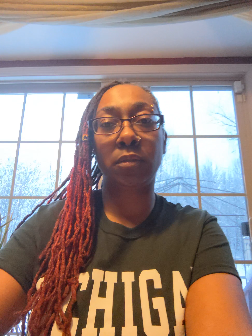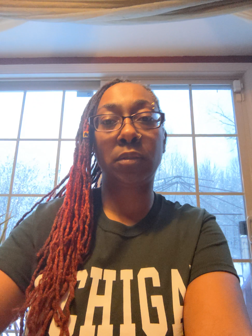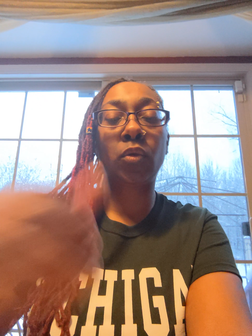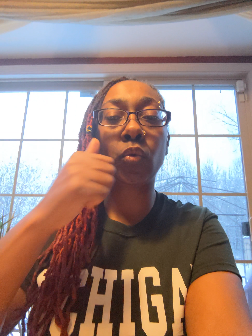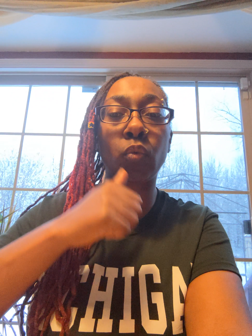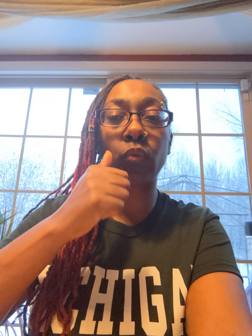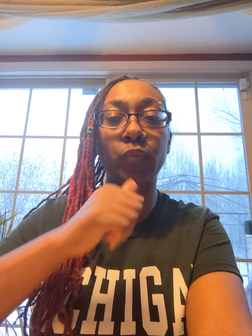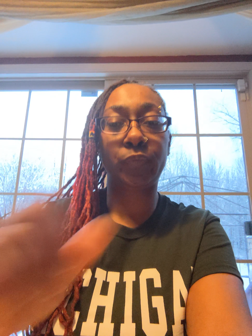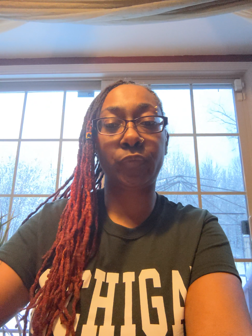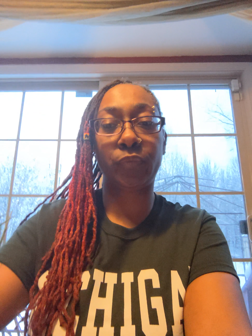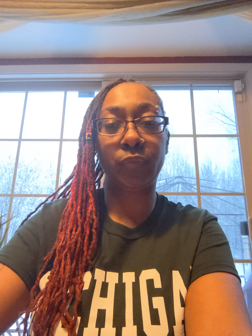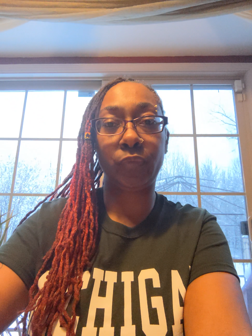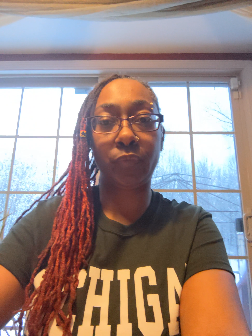girl